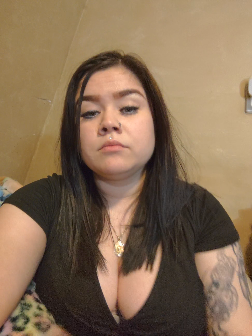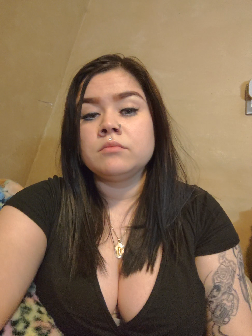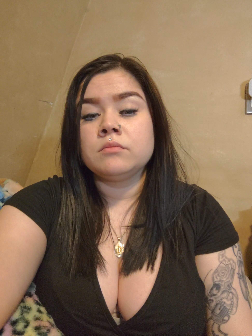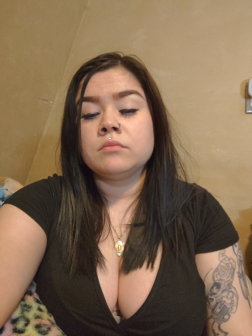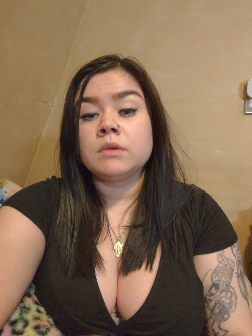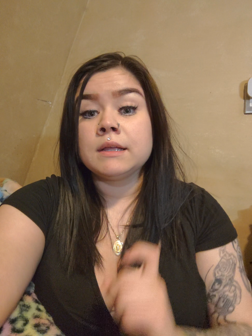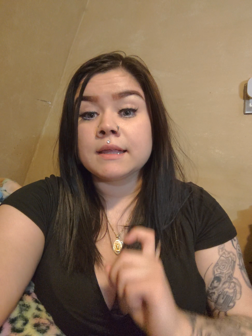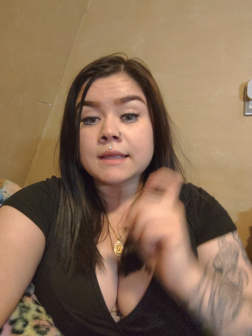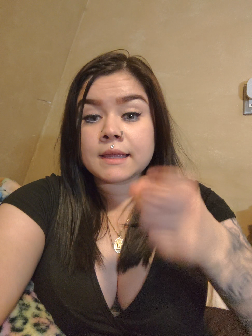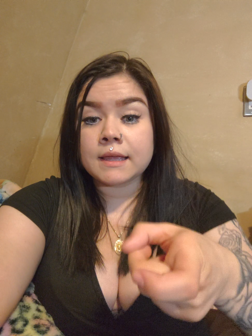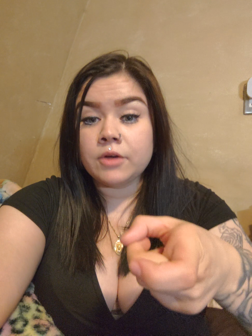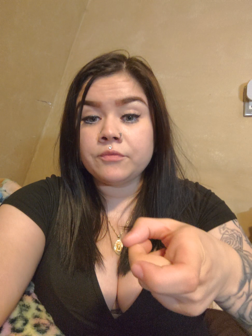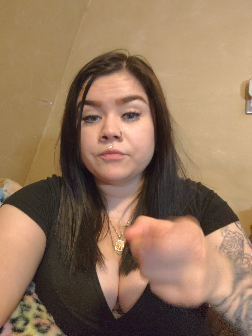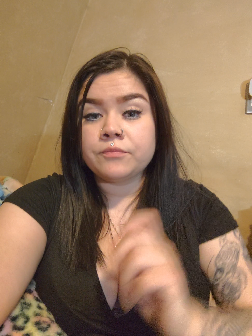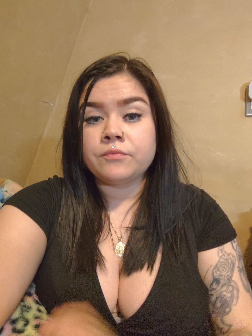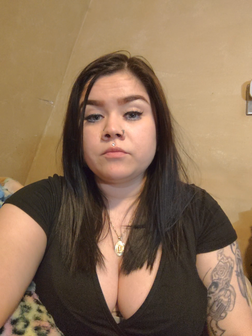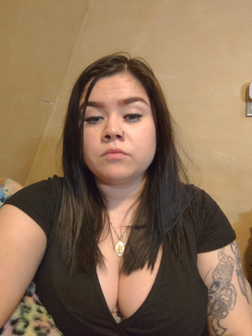gift